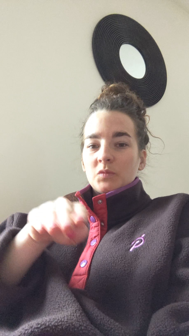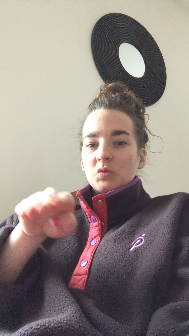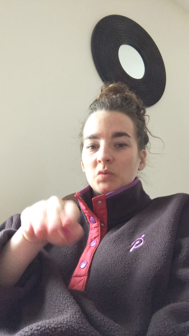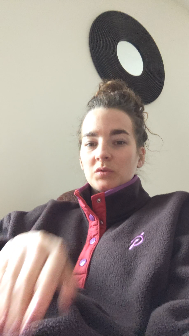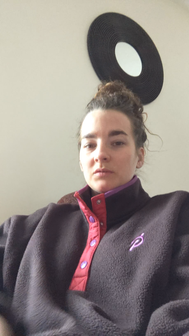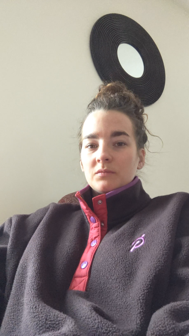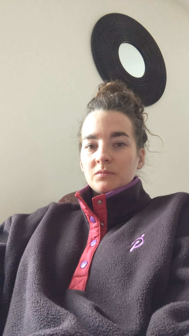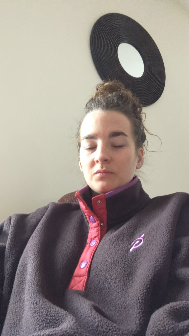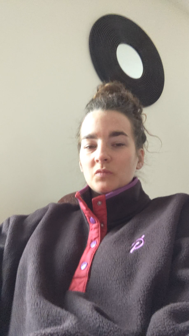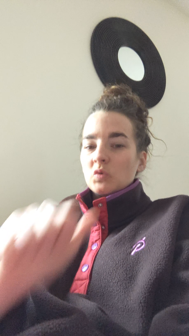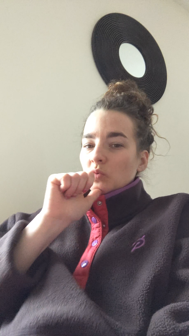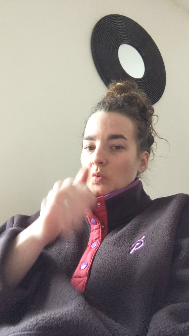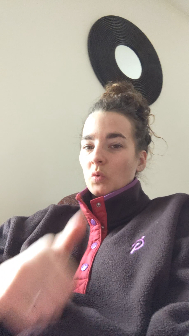don't